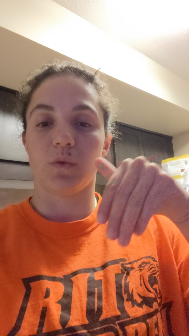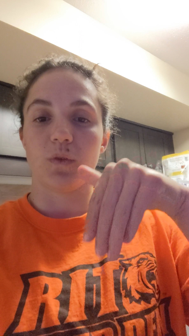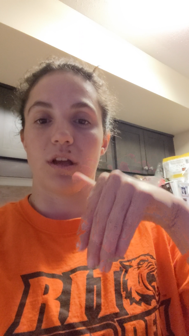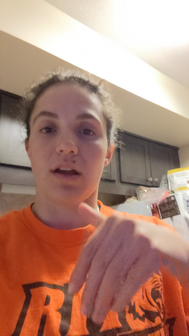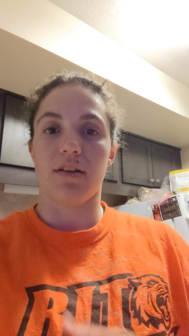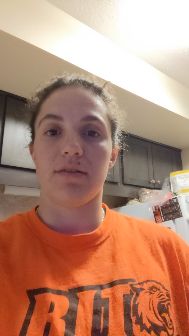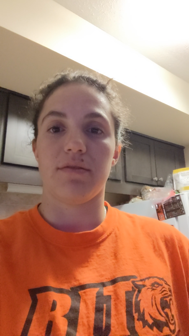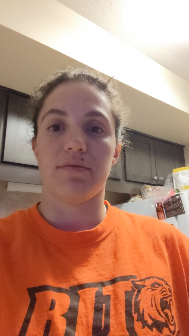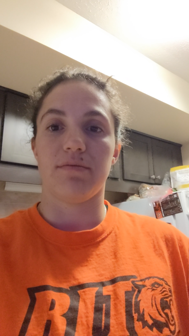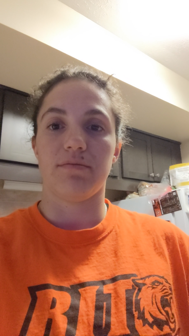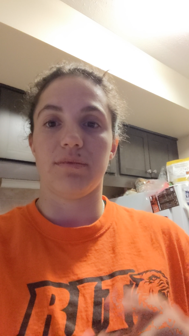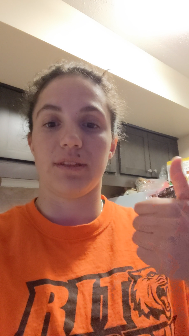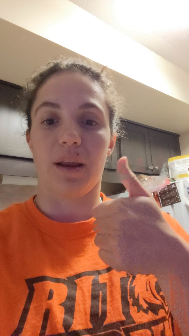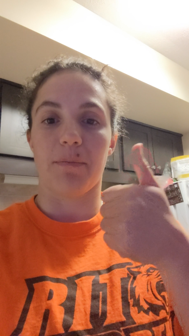game